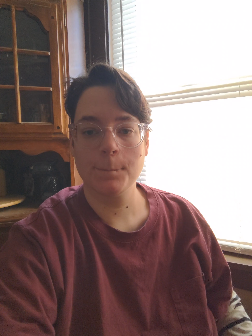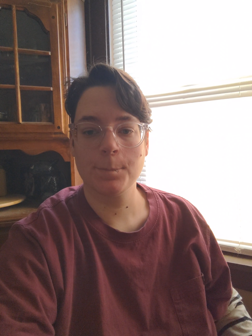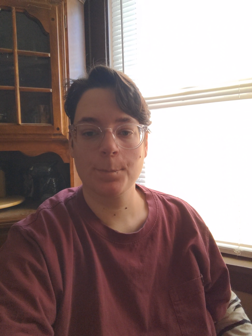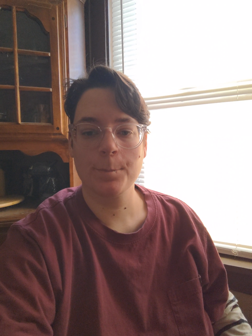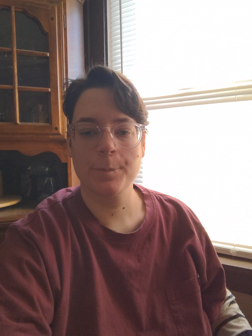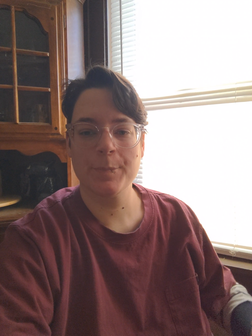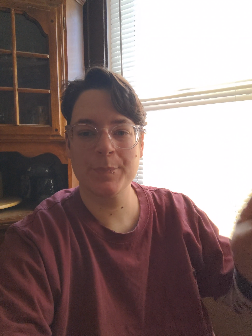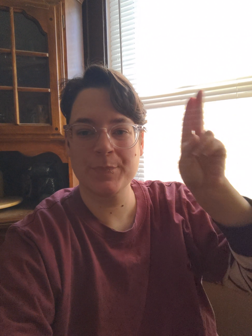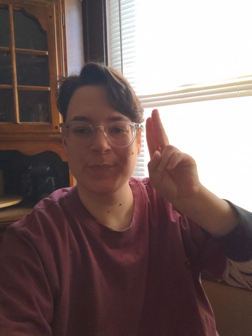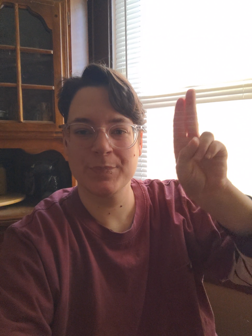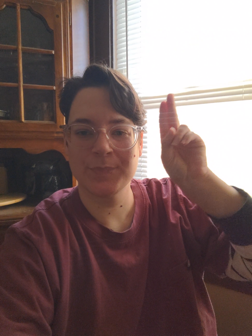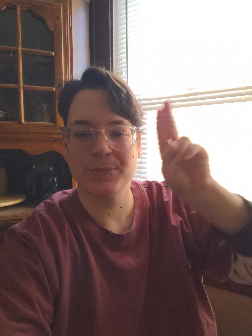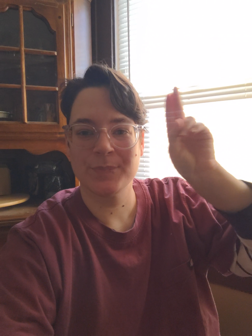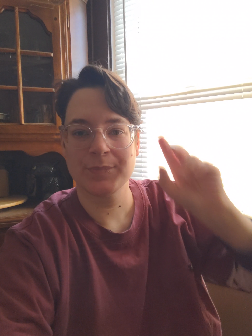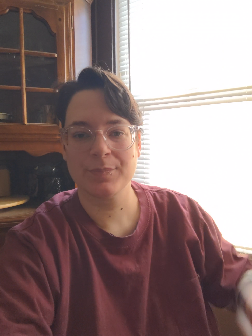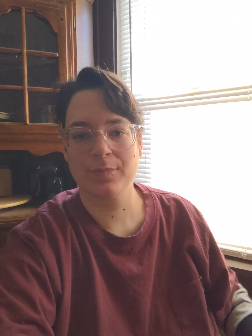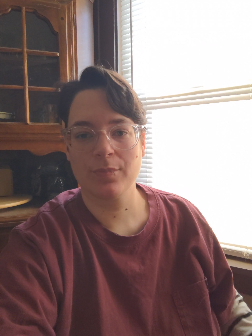uncle